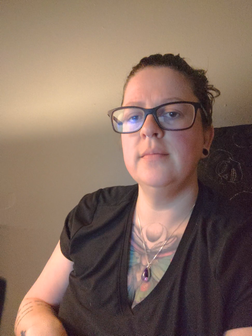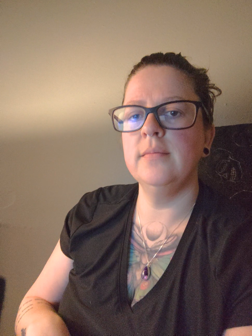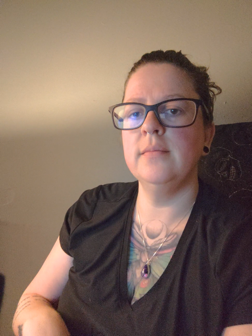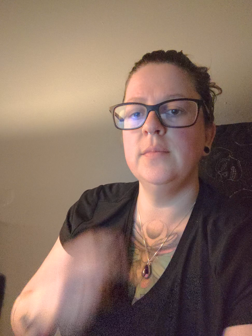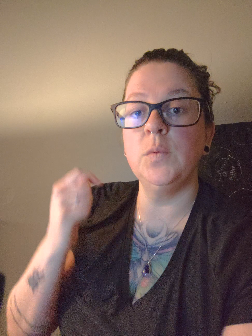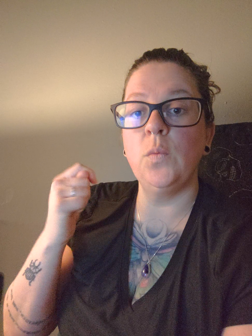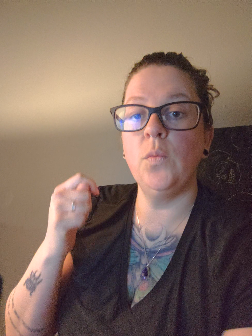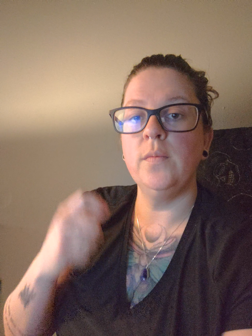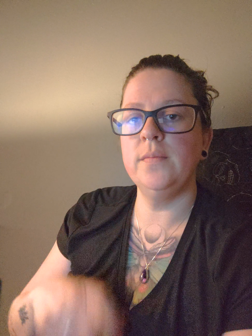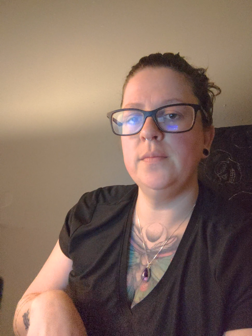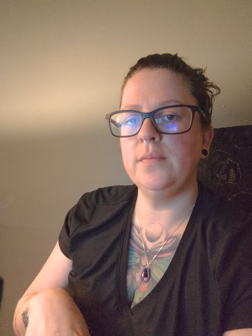toy